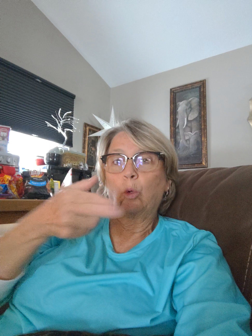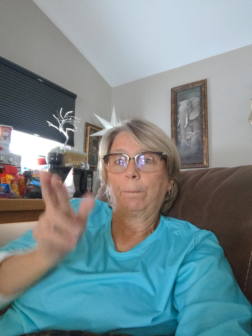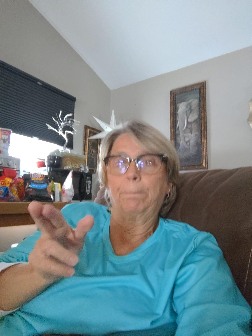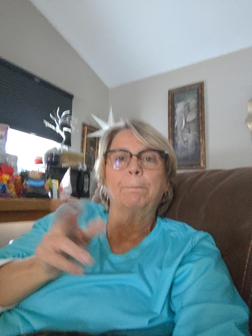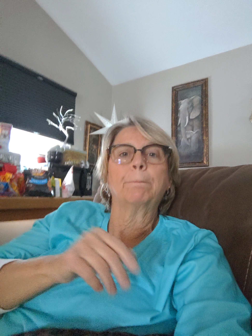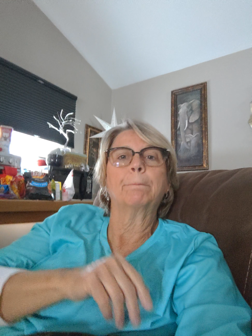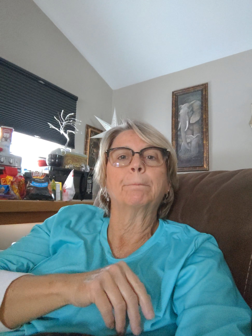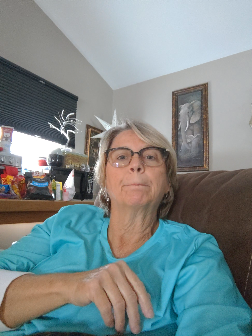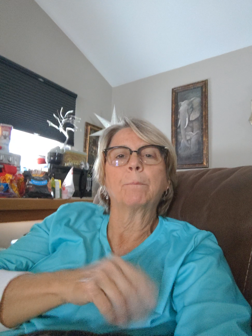room